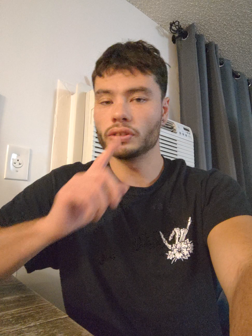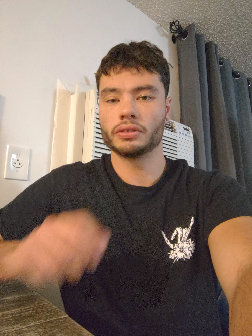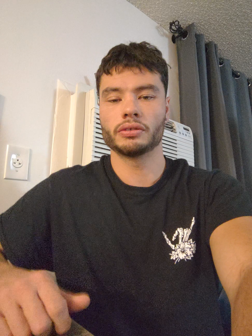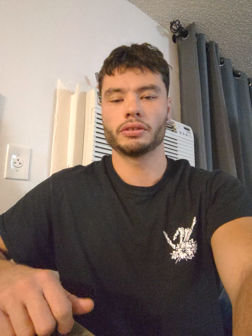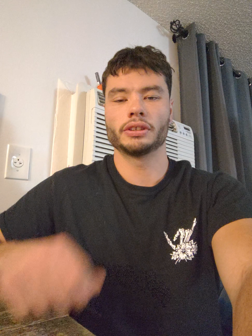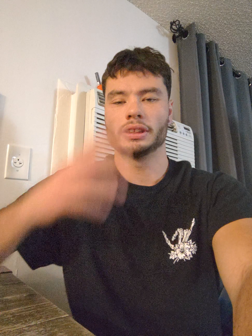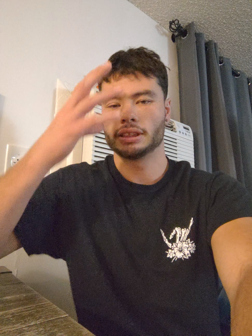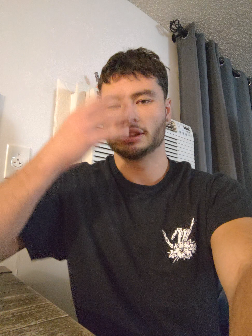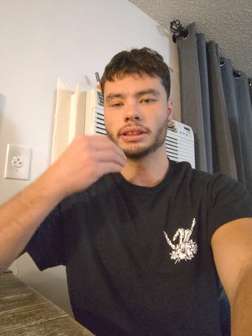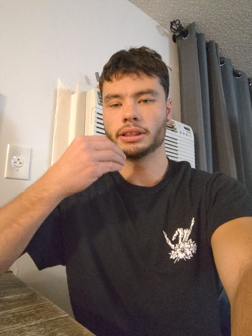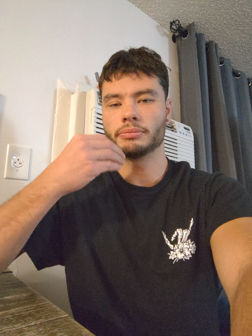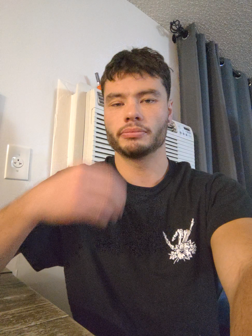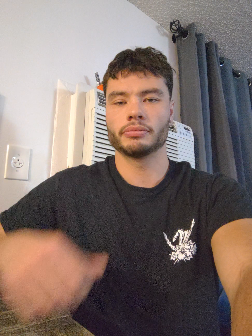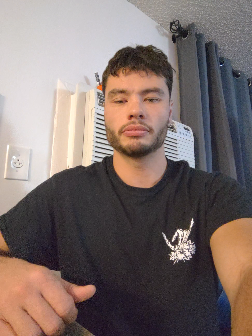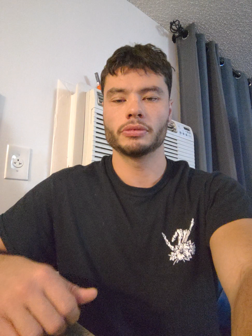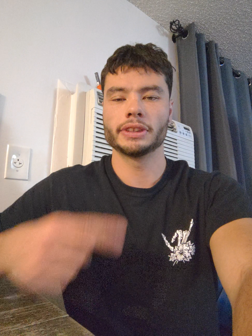sleep